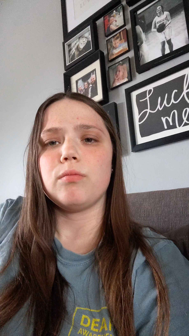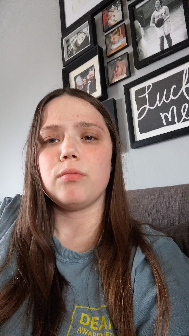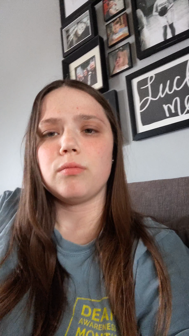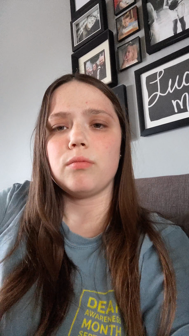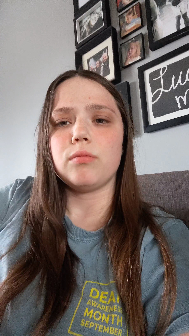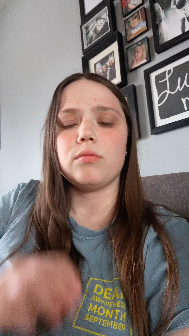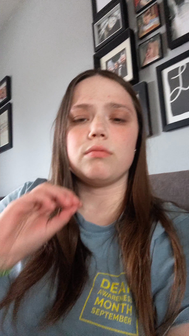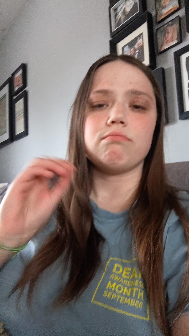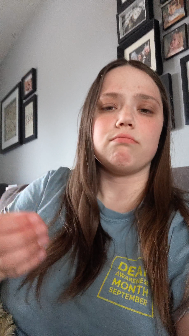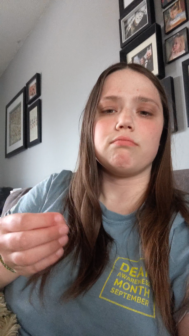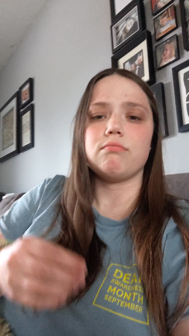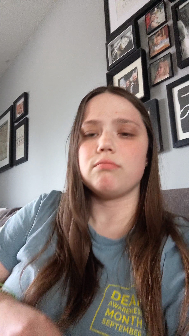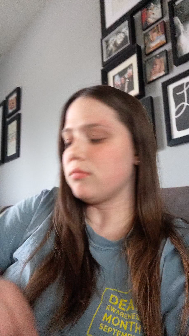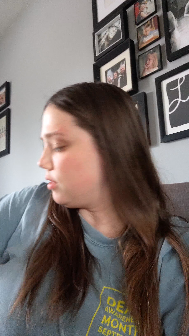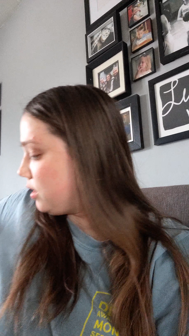none